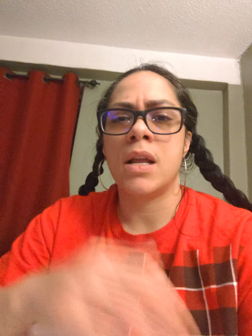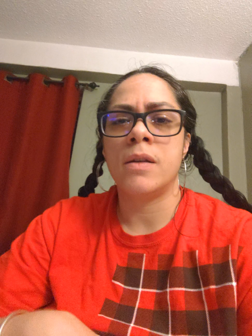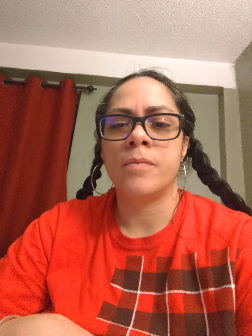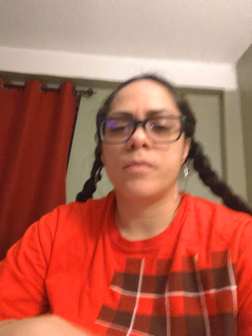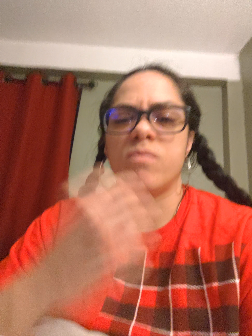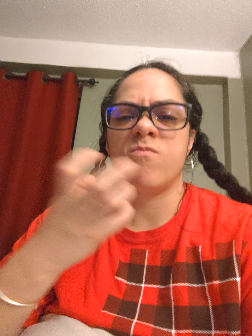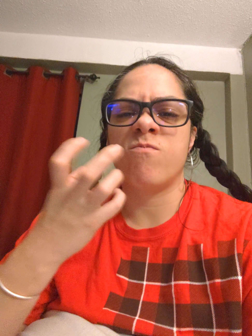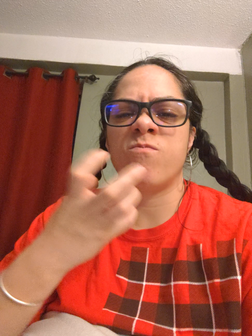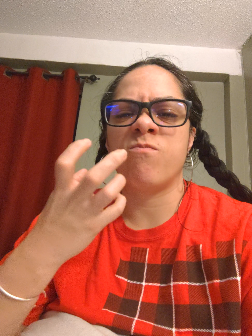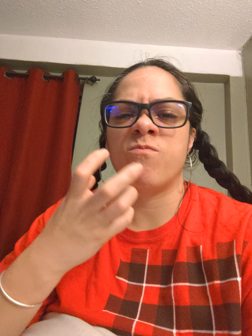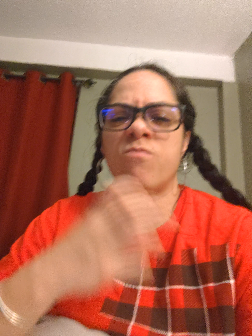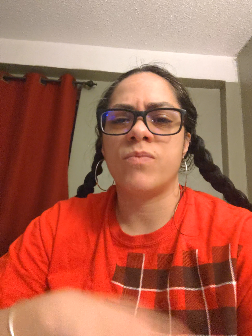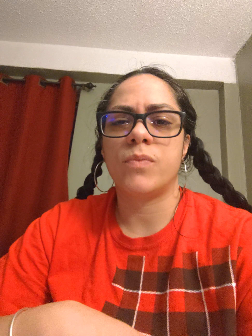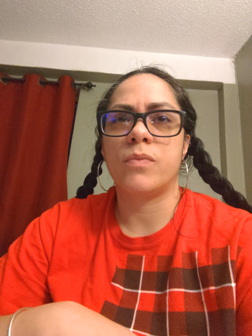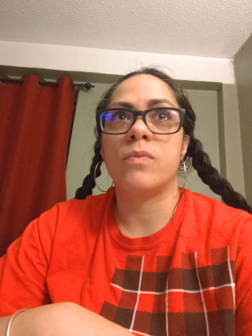yucky